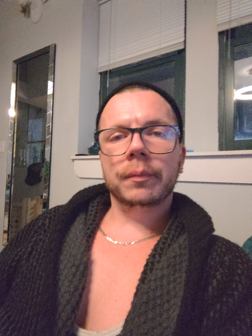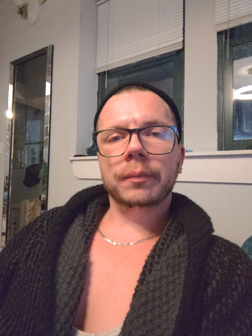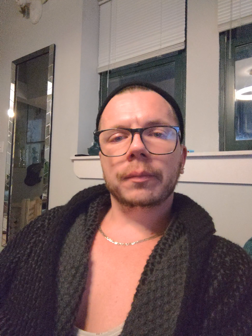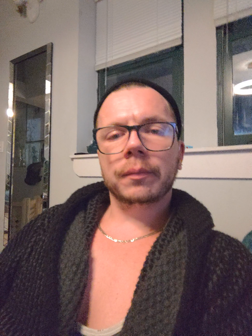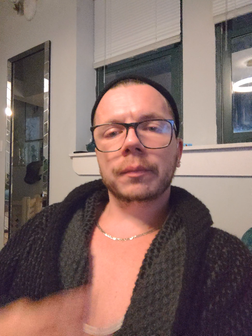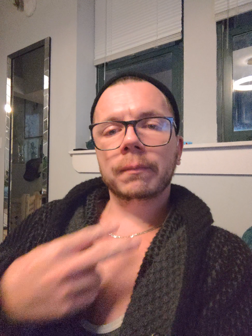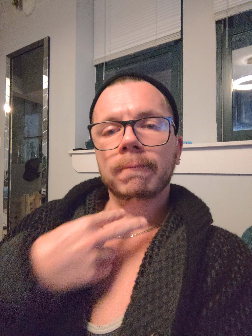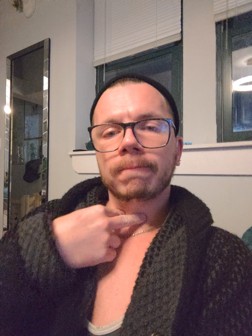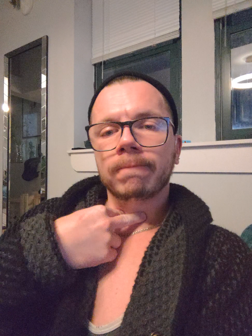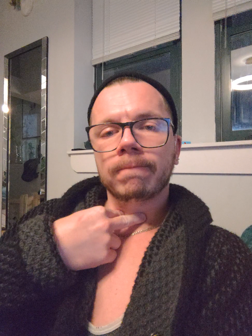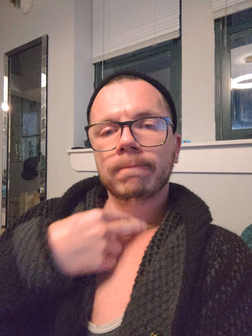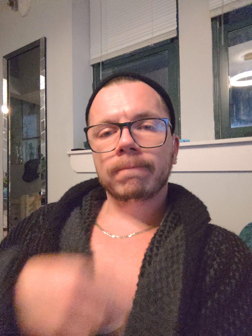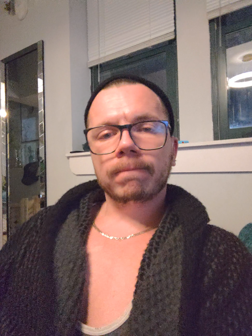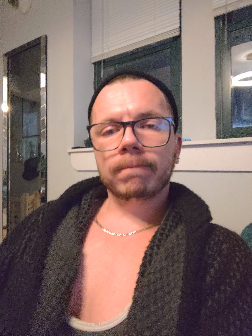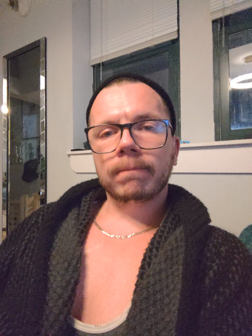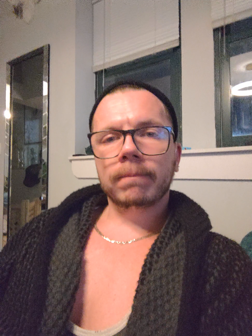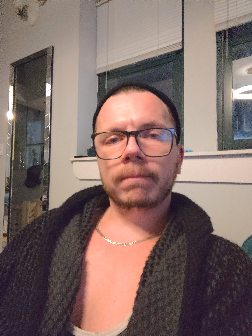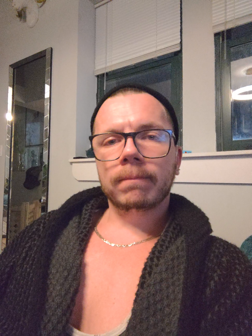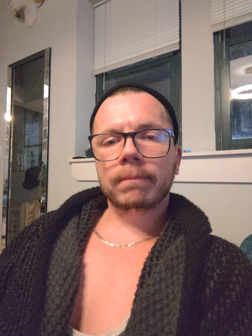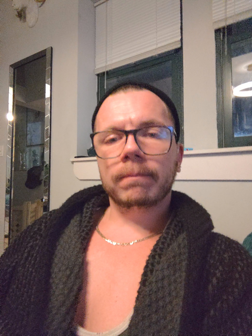stuck